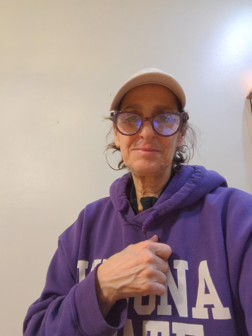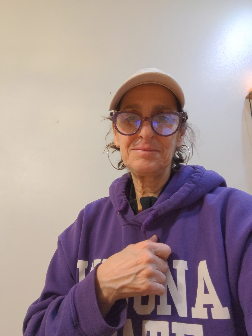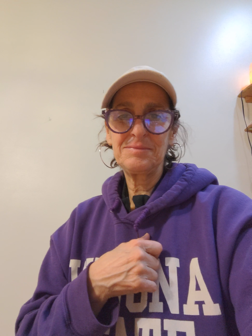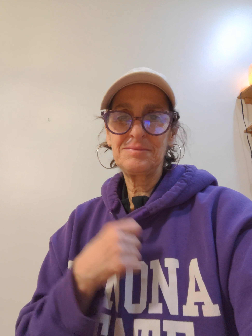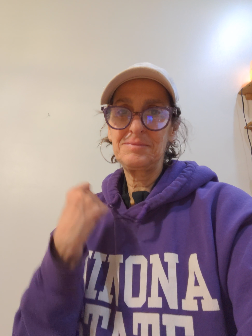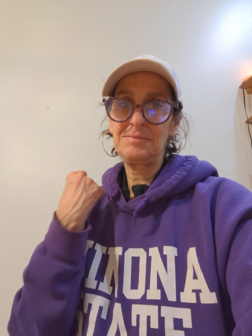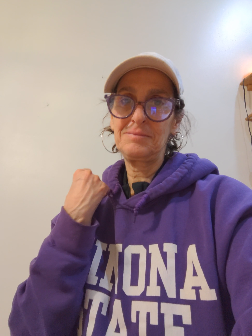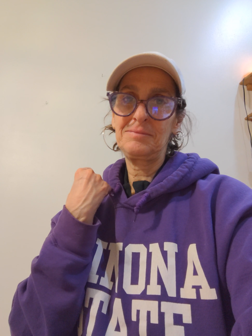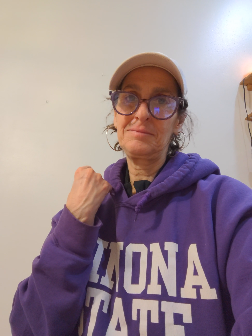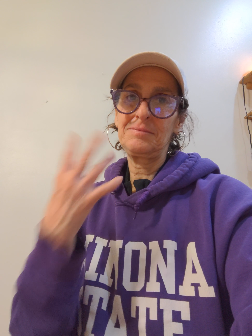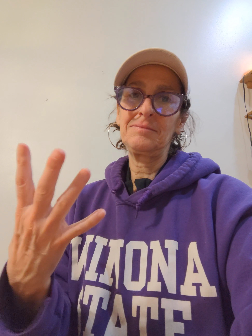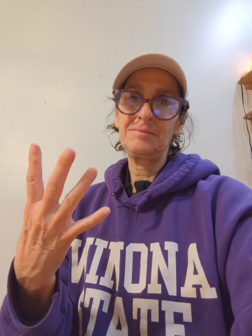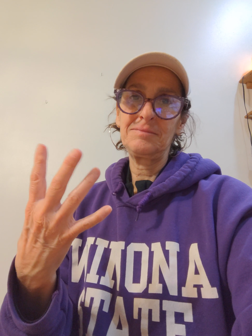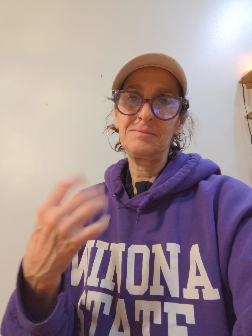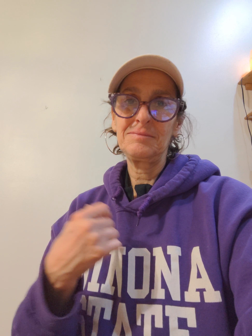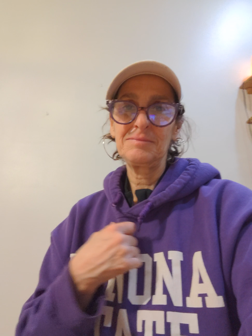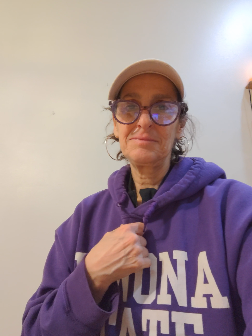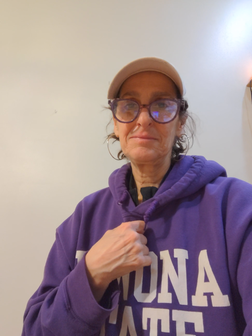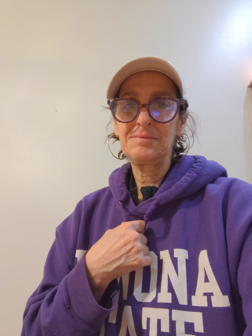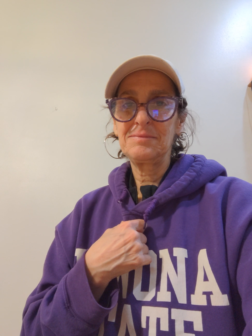many